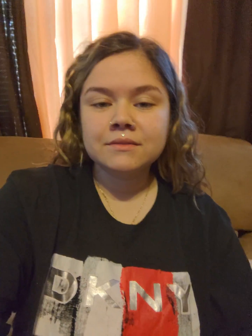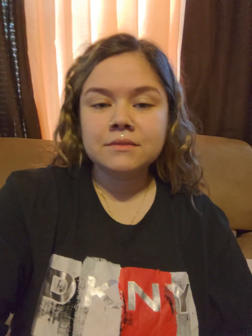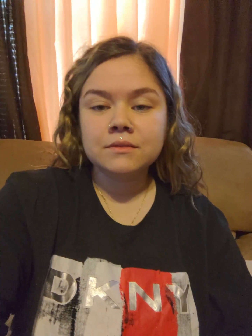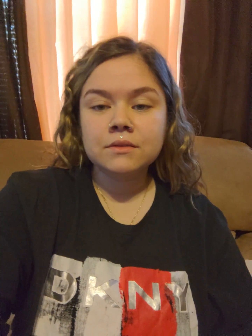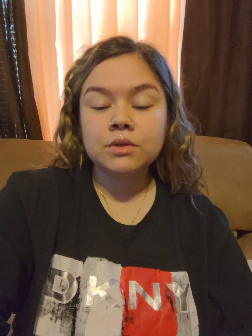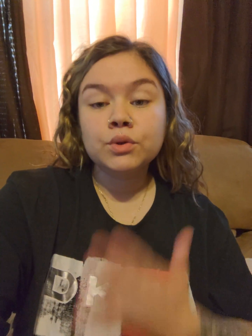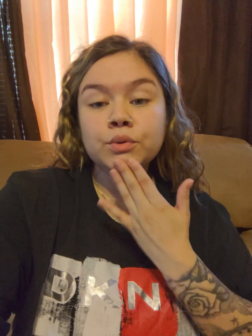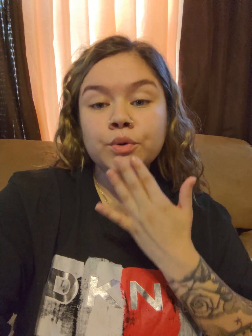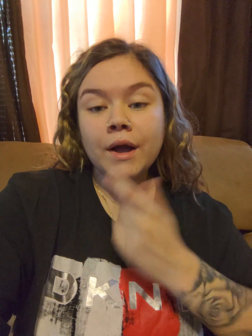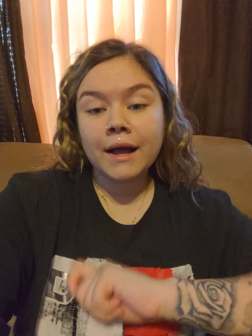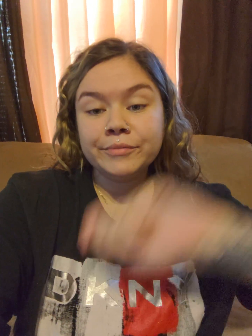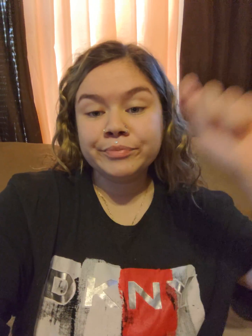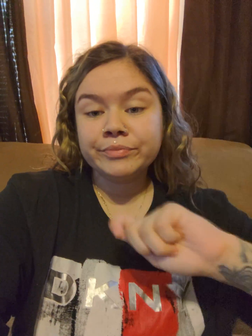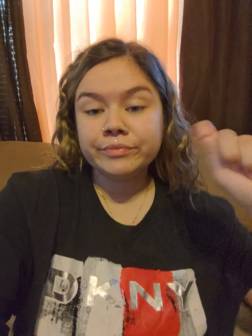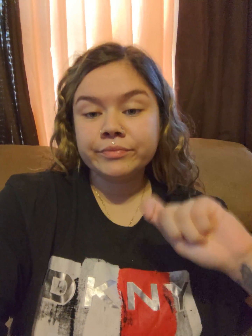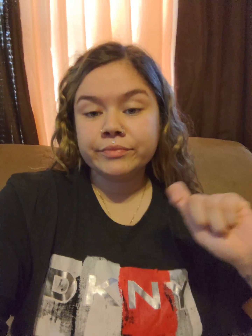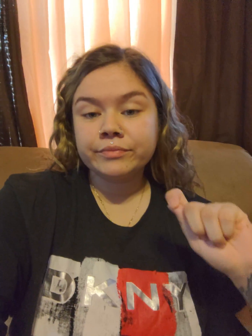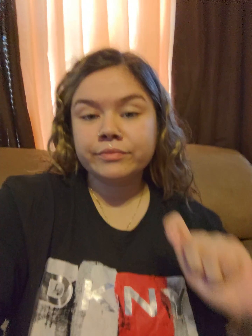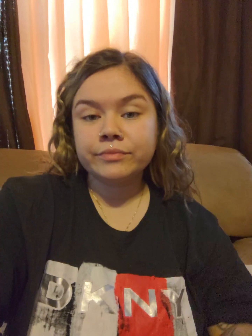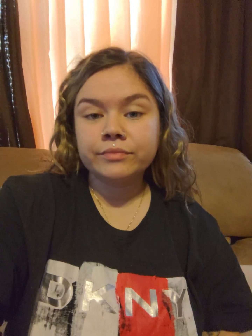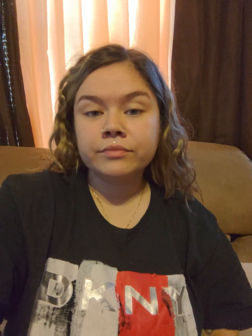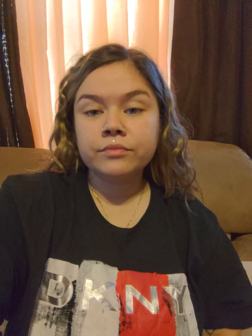crayon